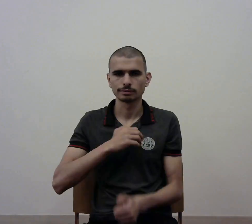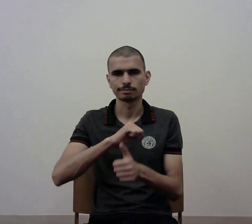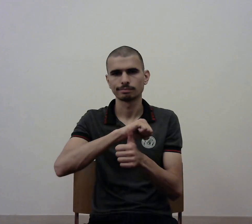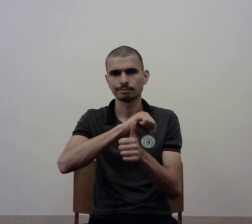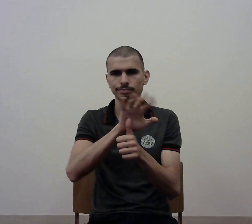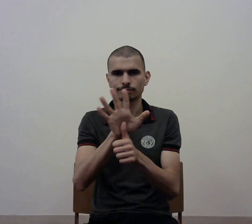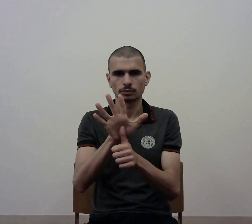covid